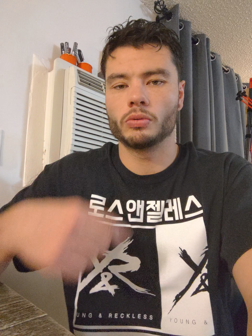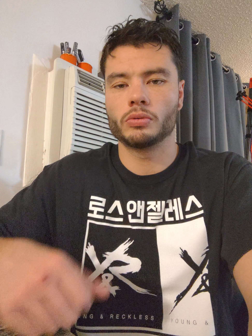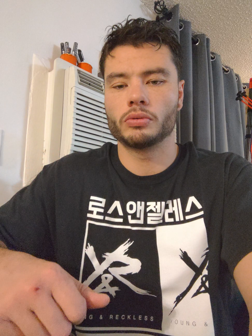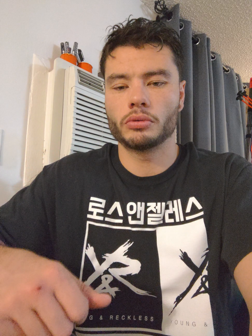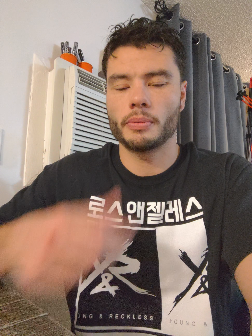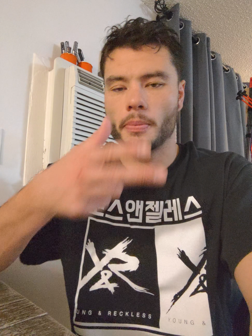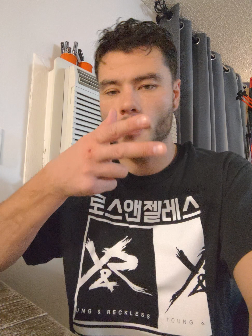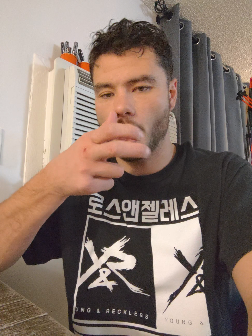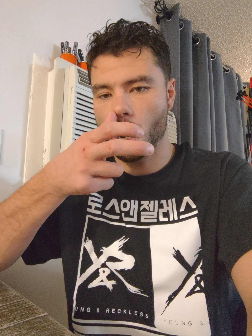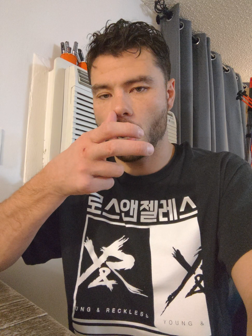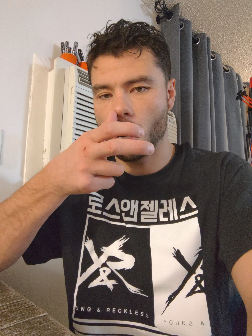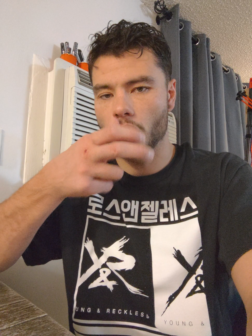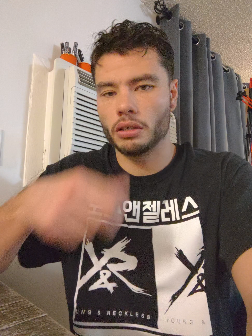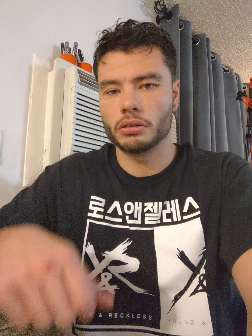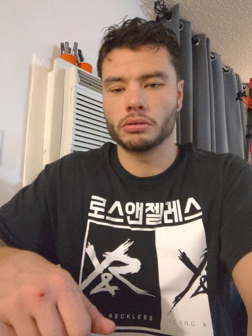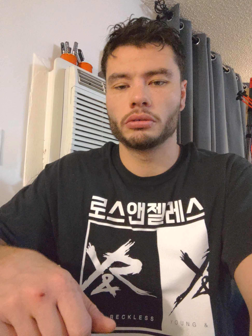bug